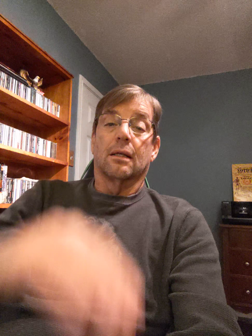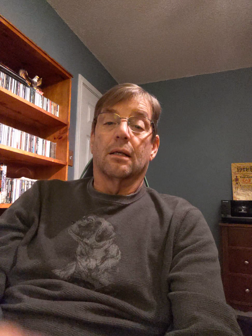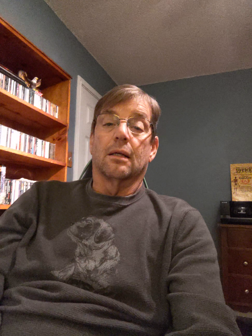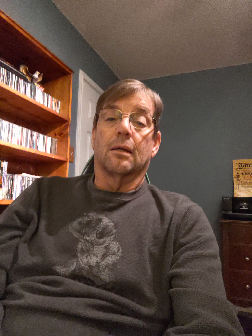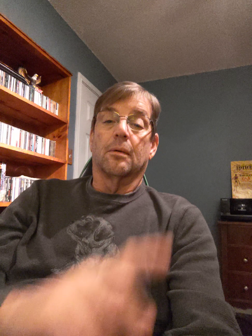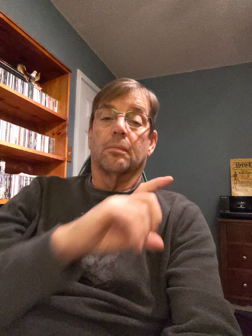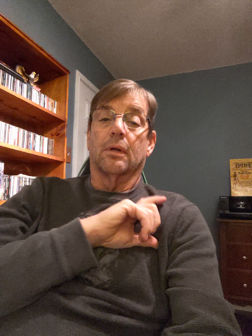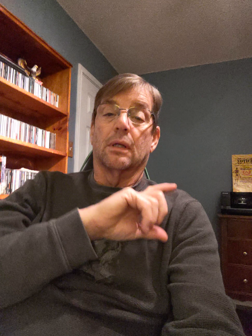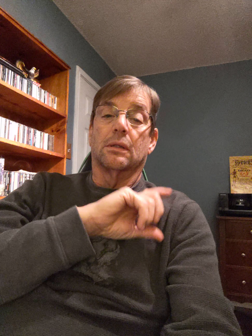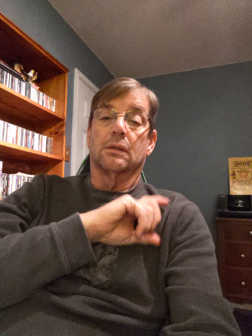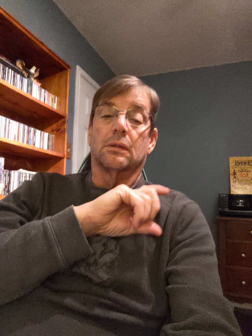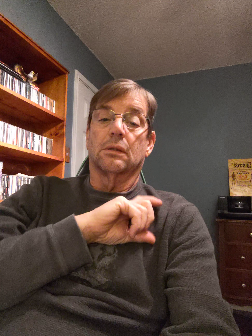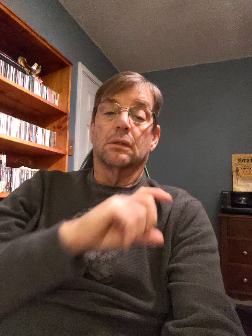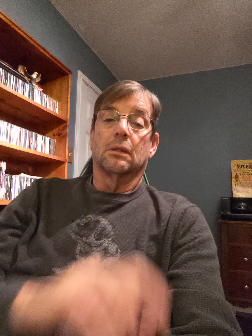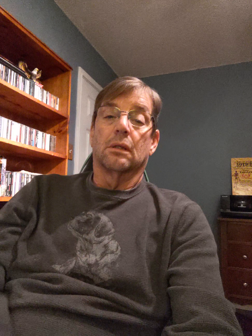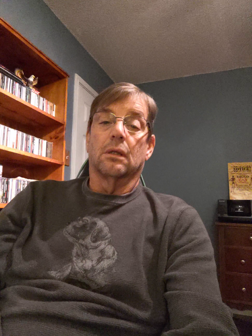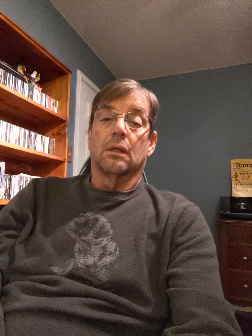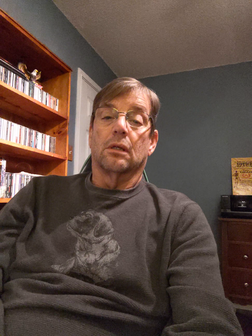police